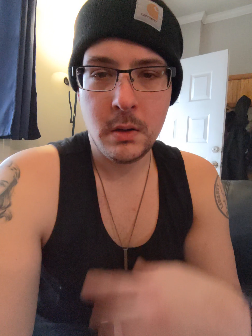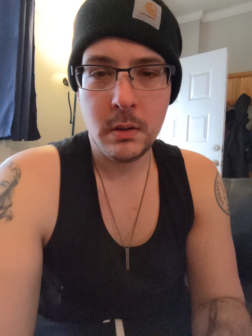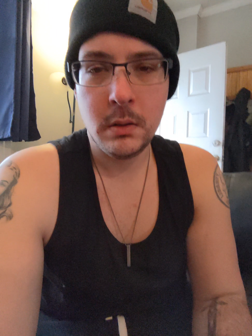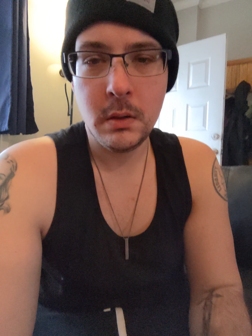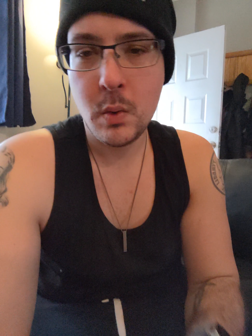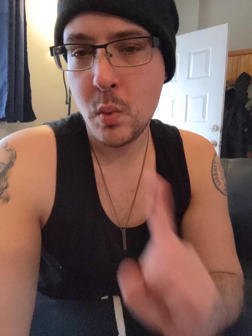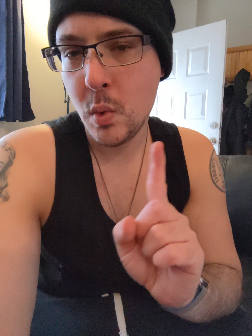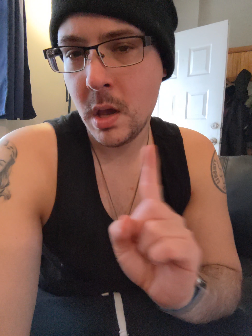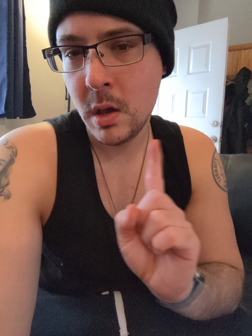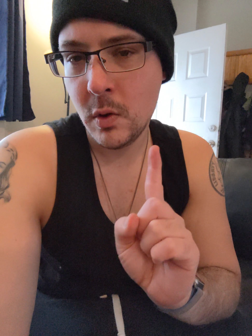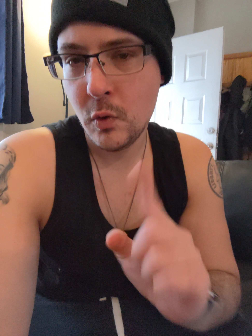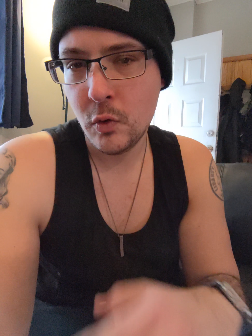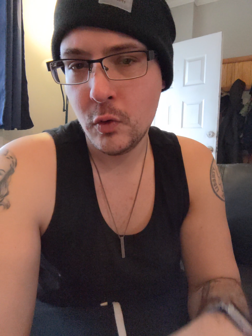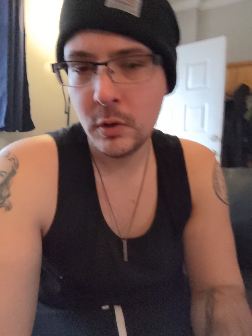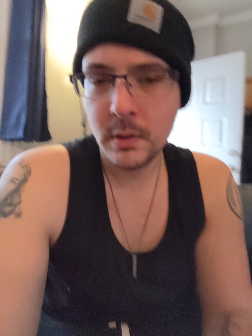where